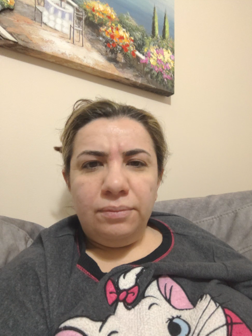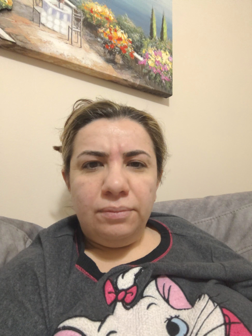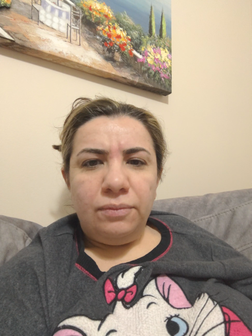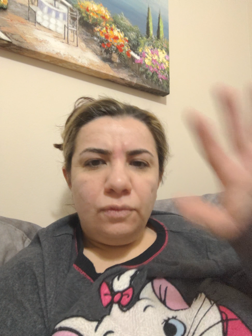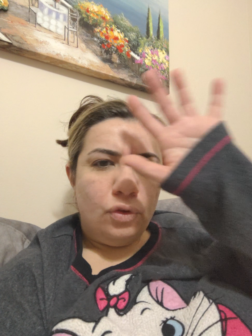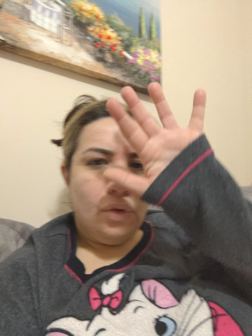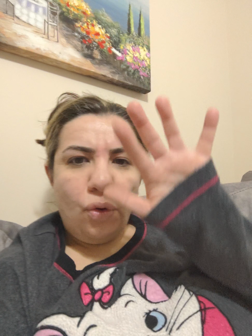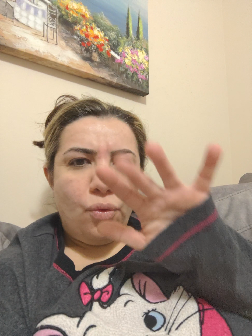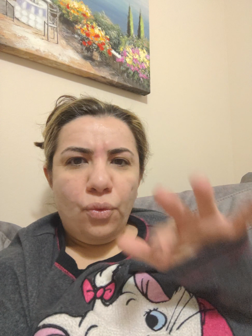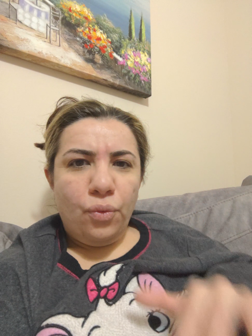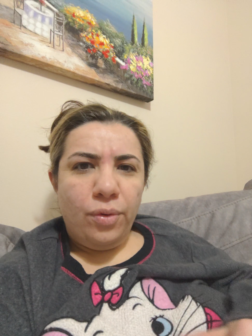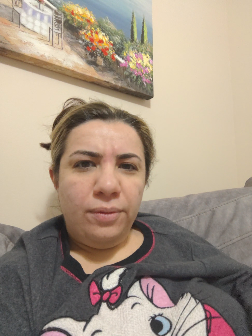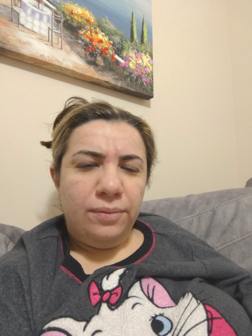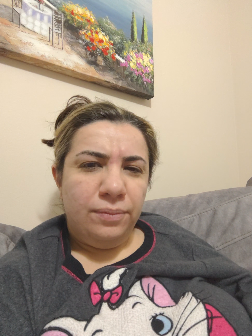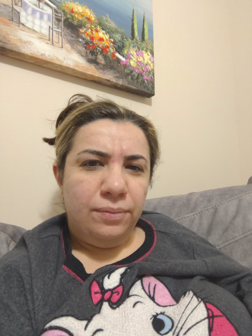snow